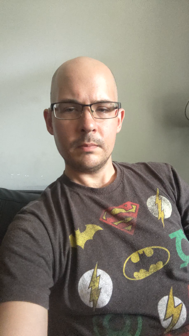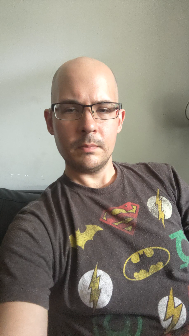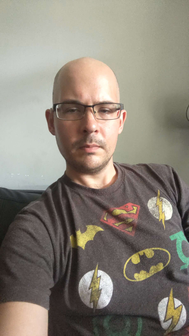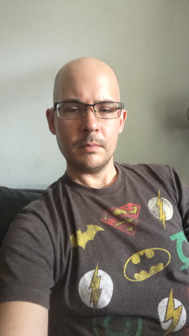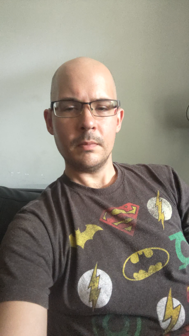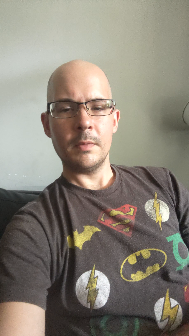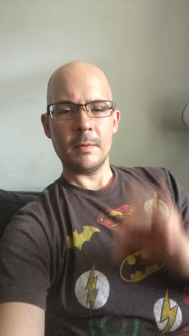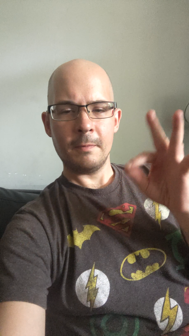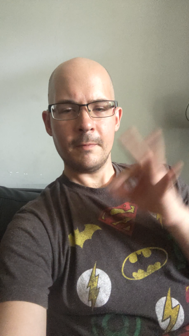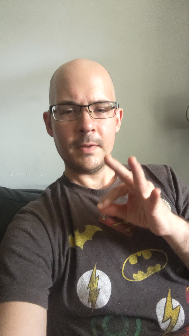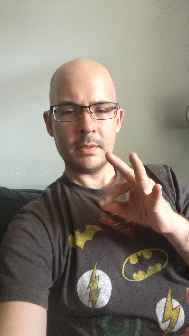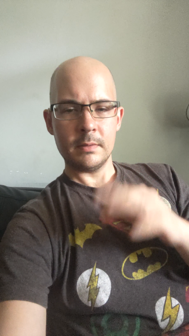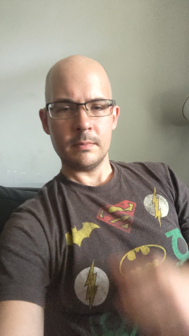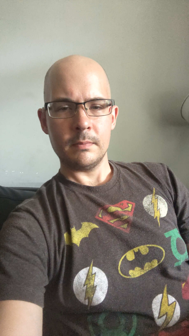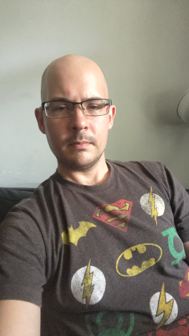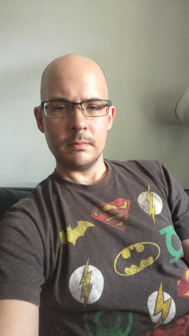fit